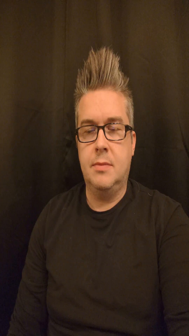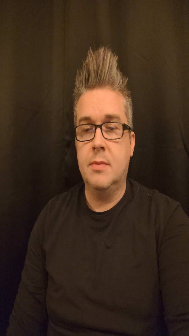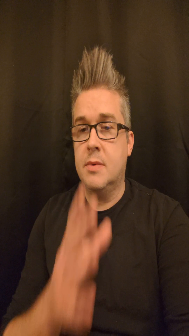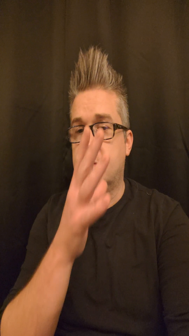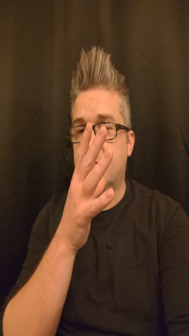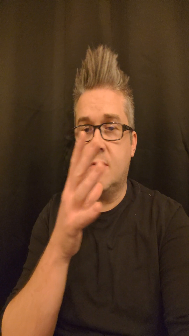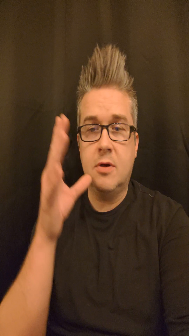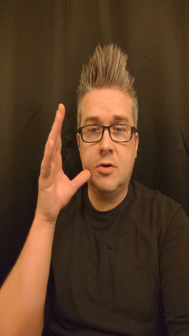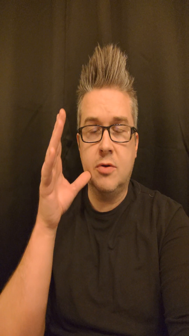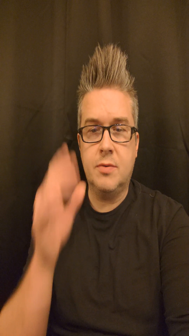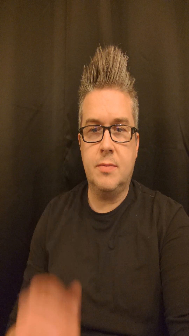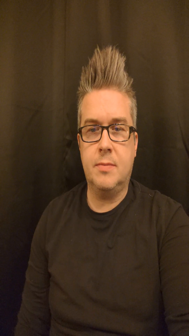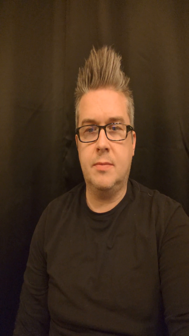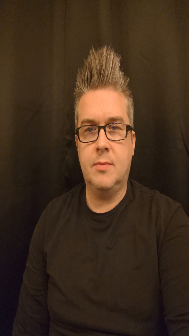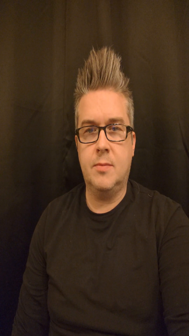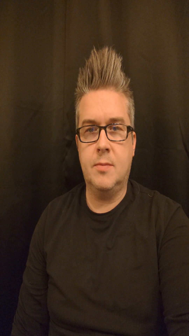farm